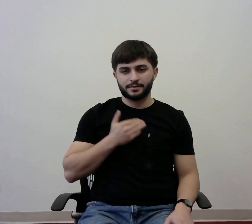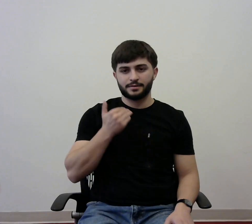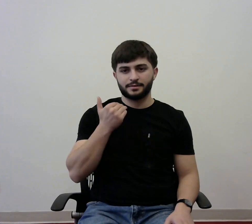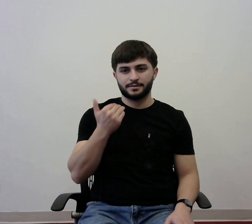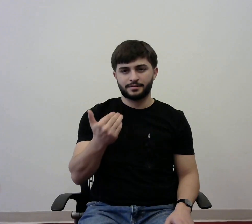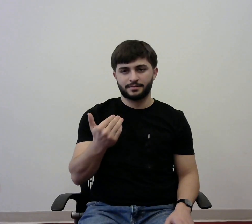siz